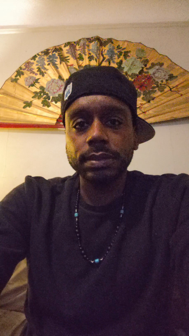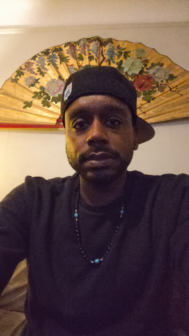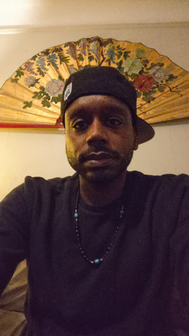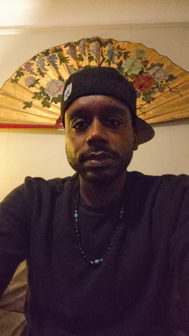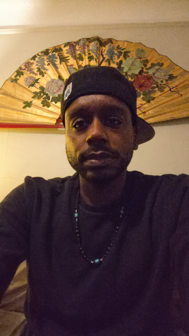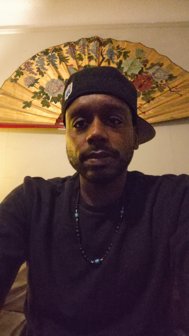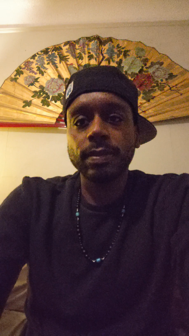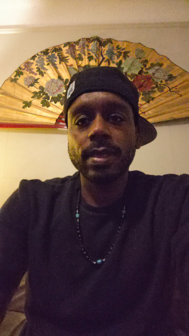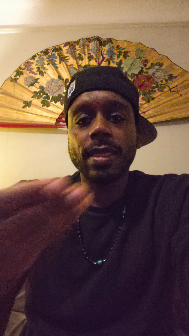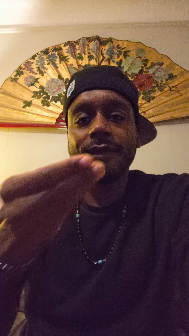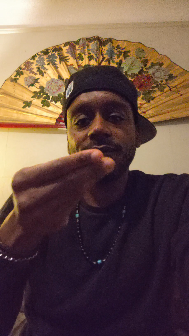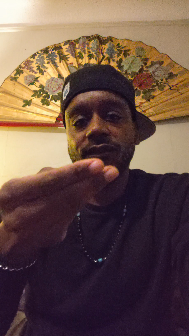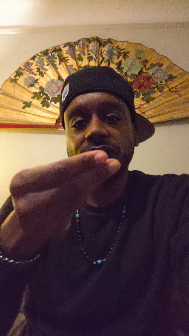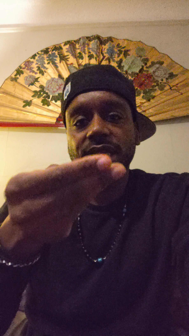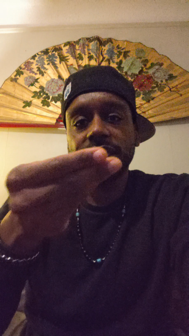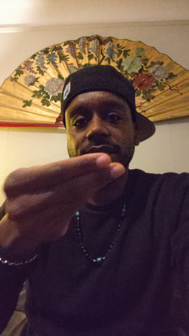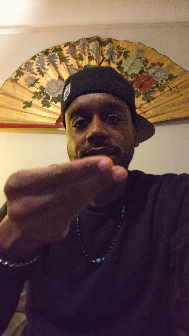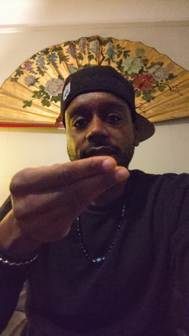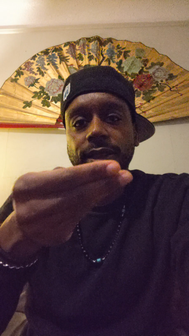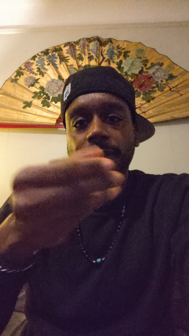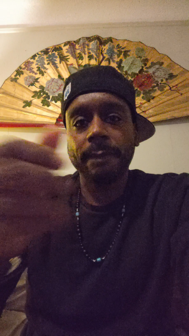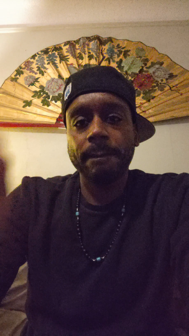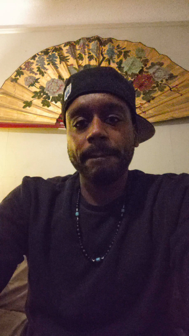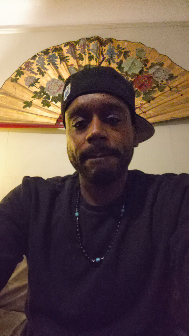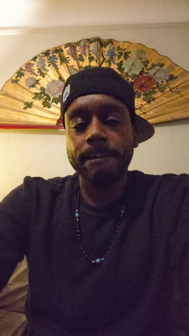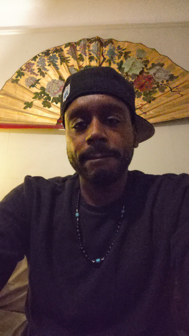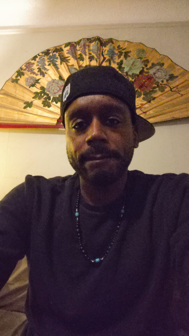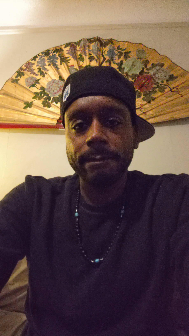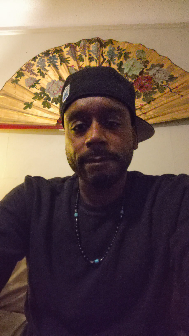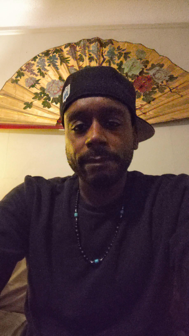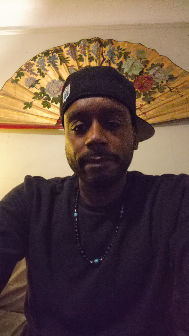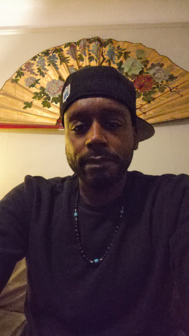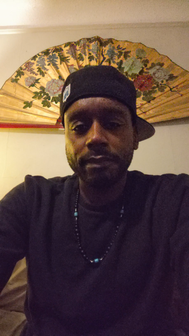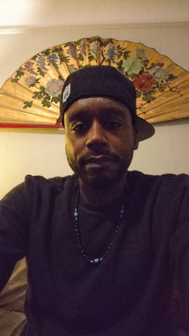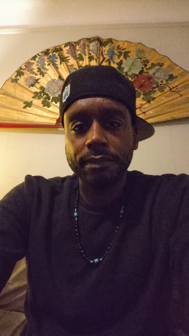feed